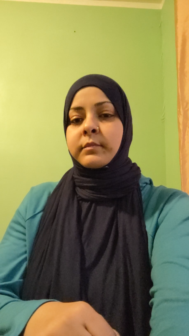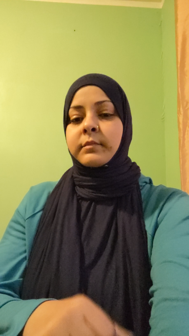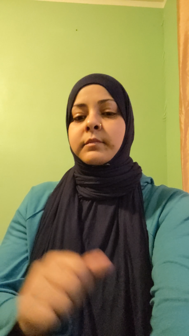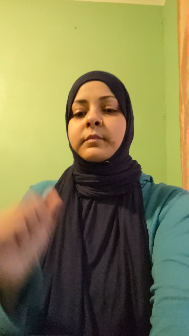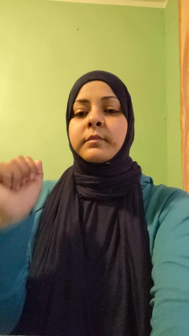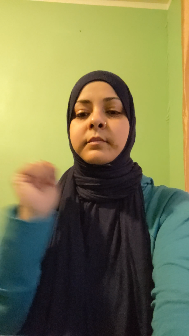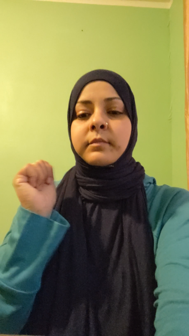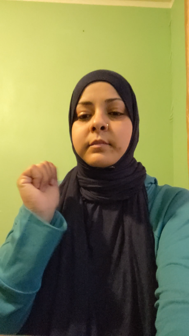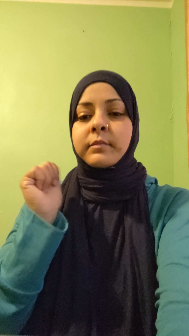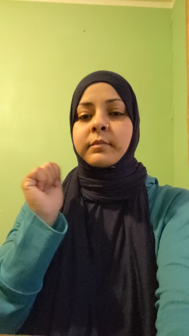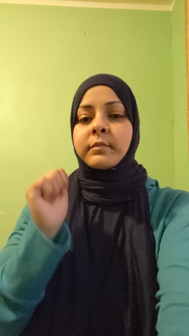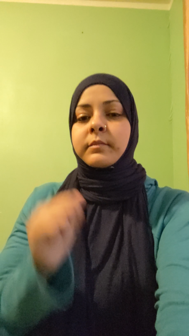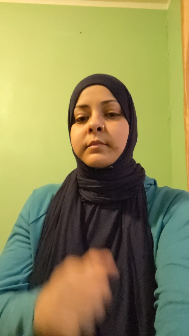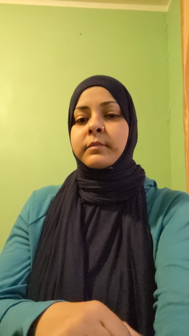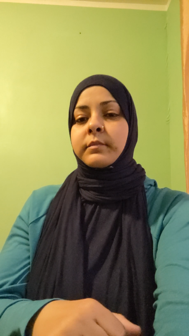cold